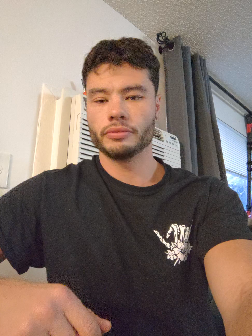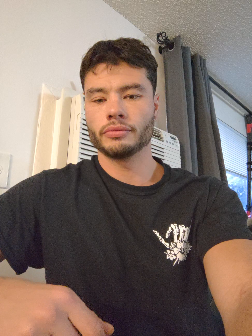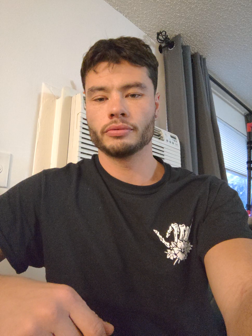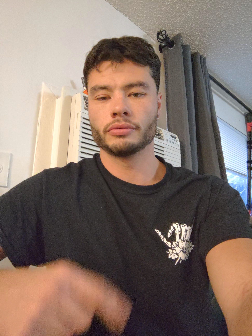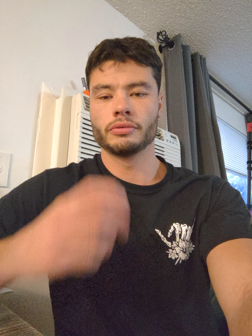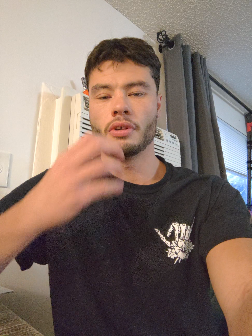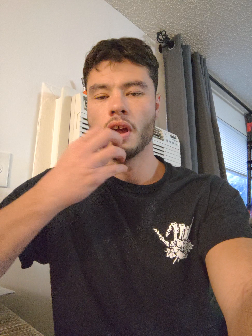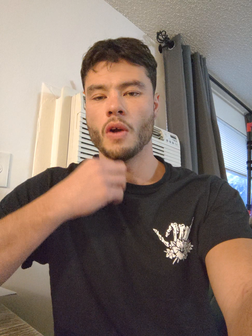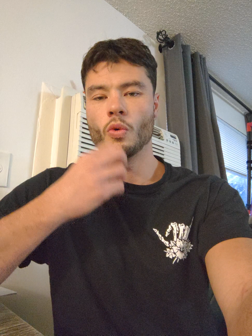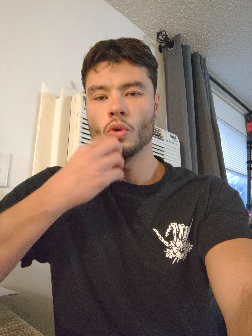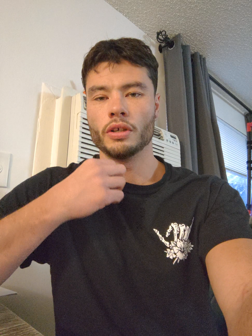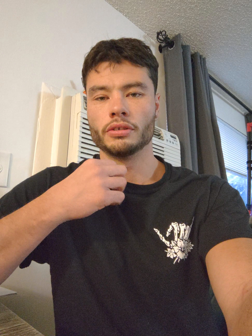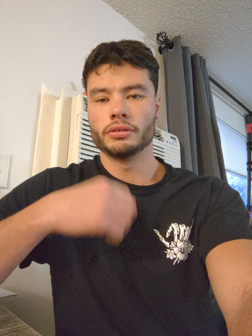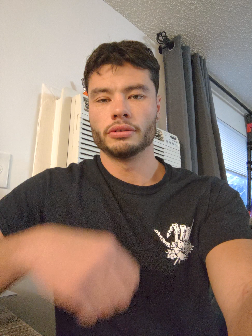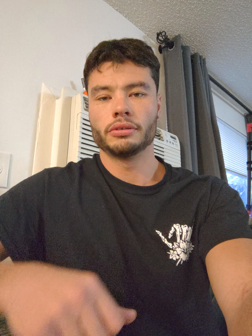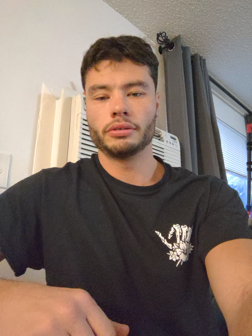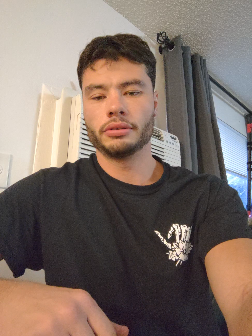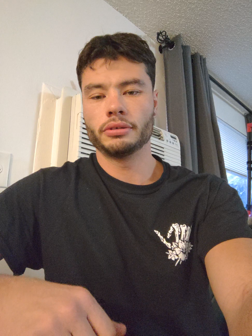underwear